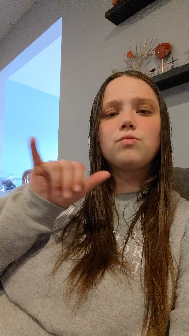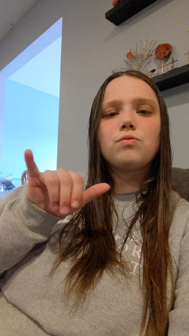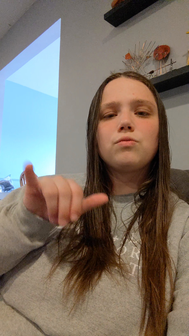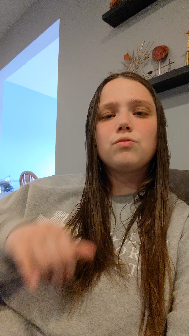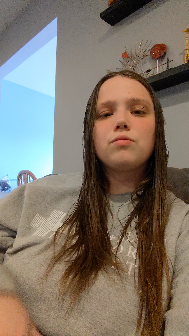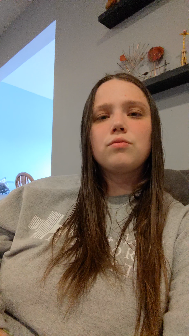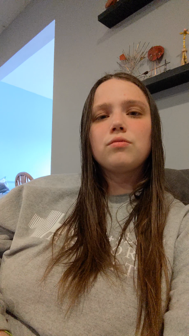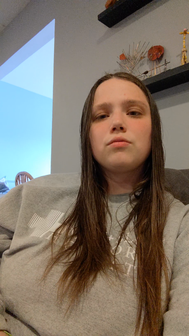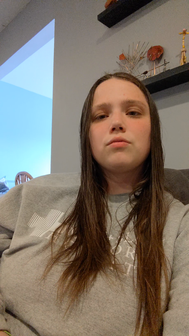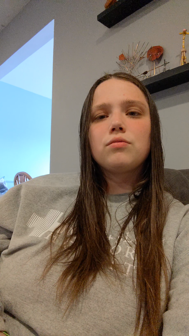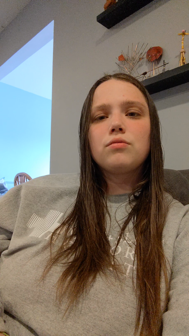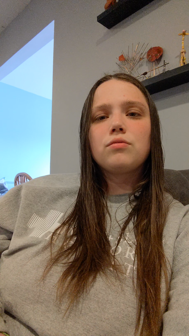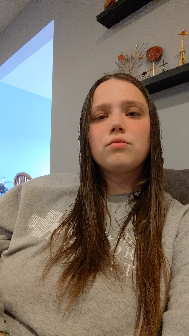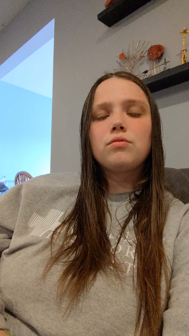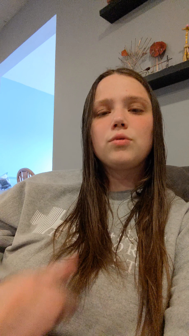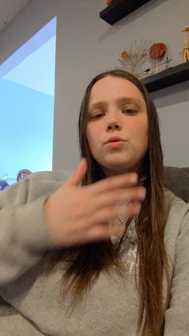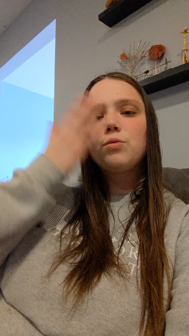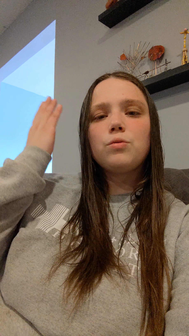all gone